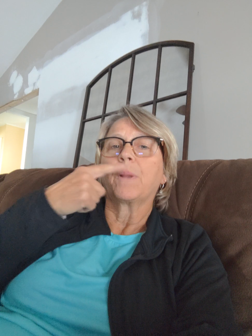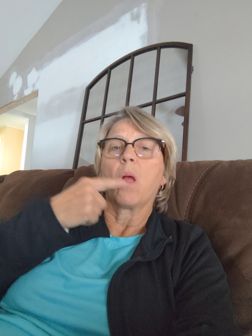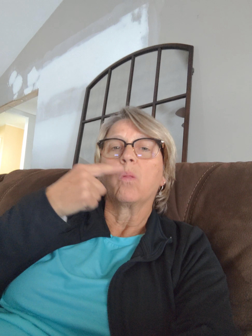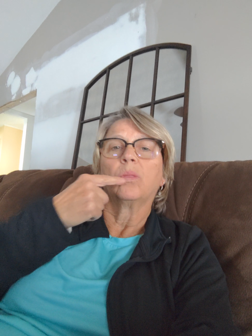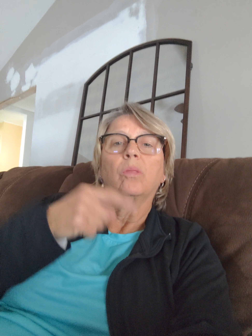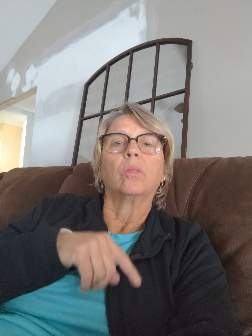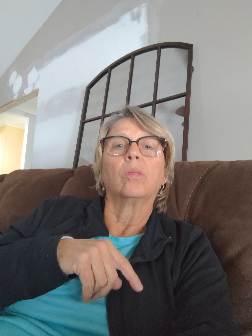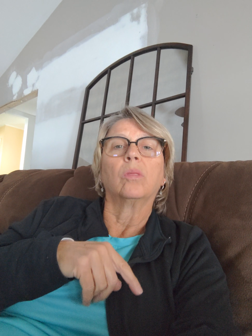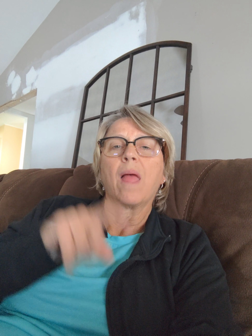mouth